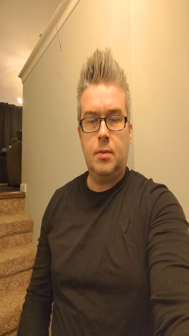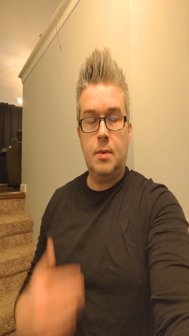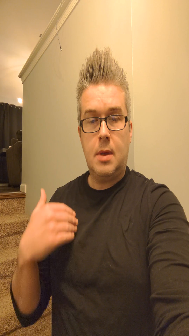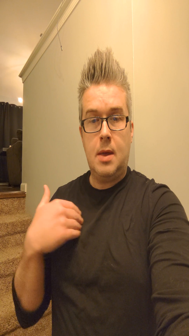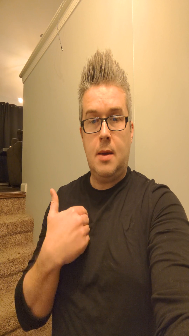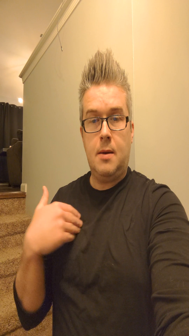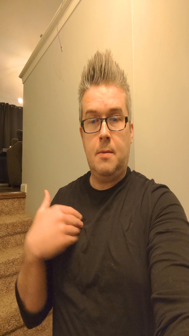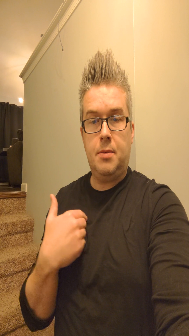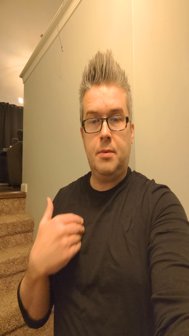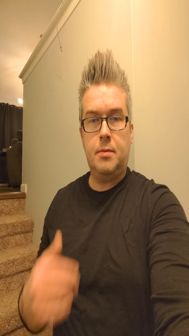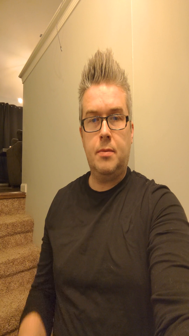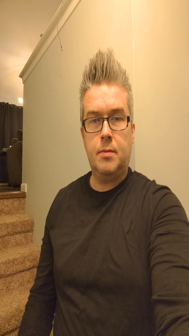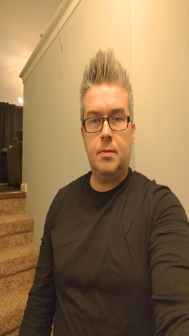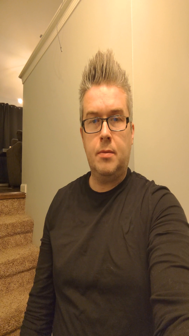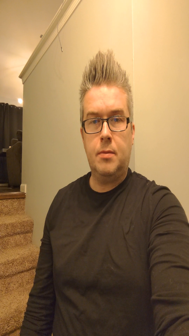animal